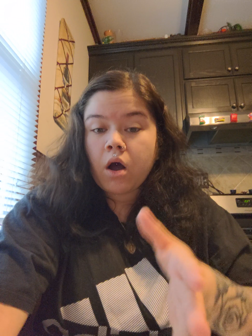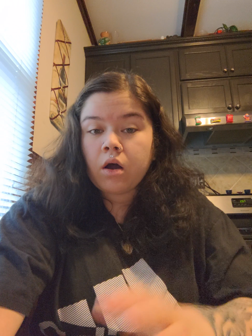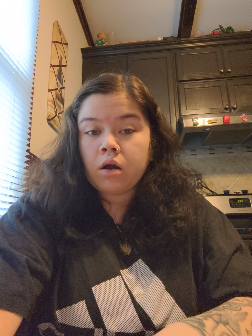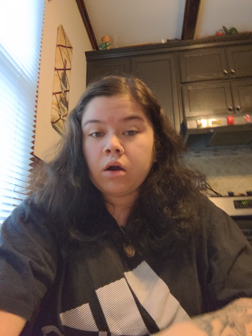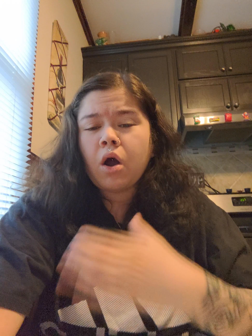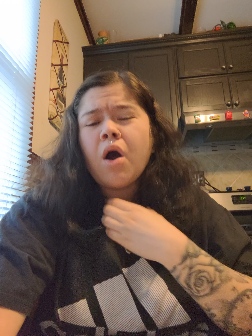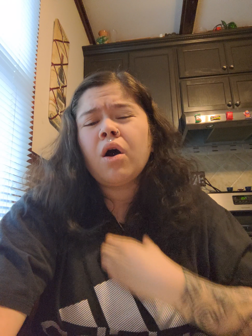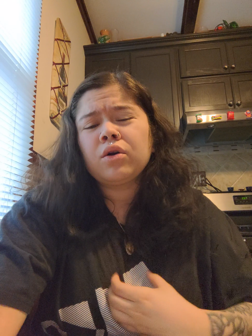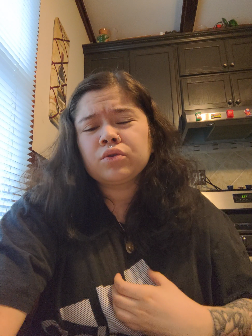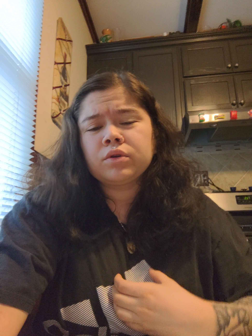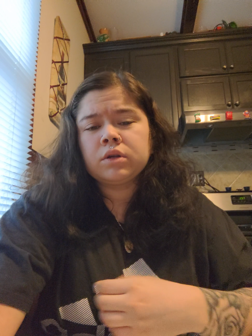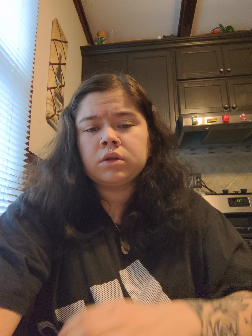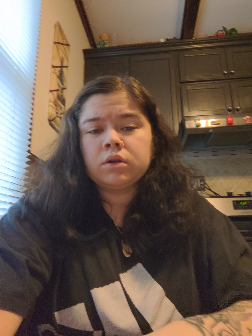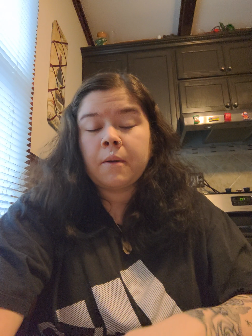hungry